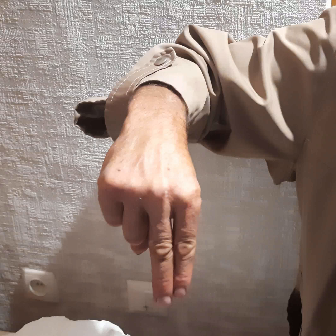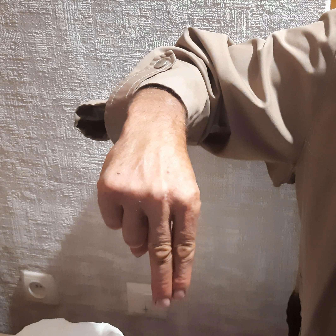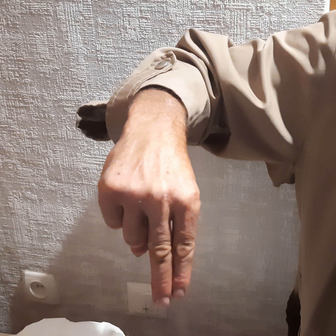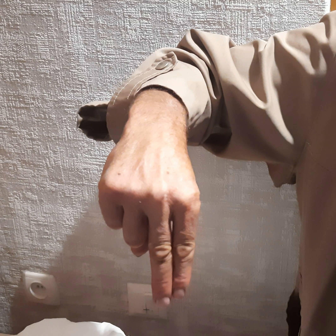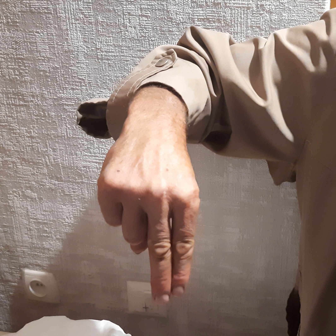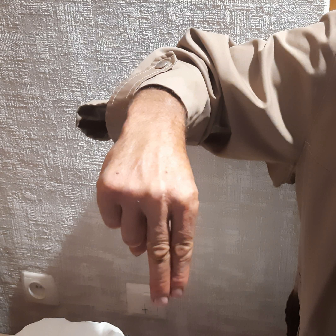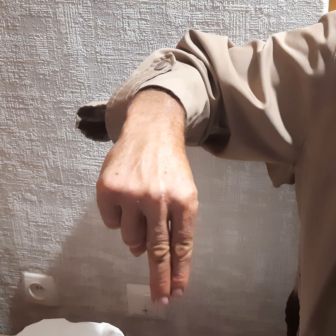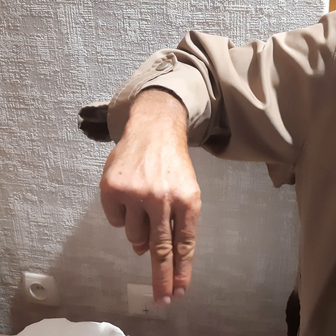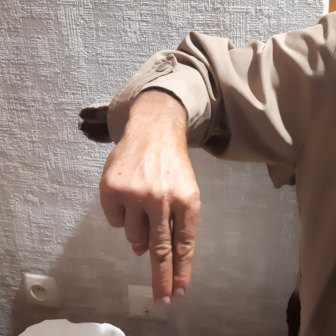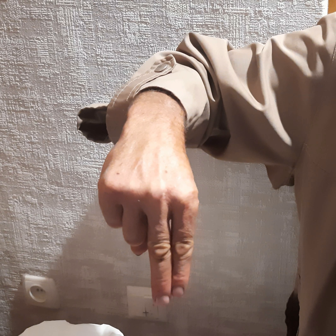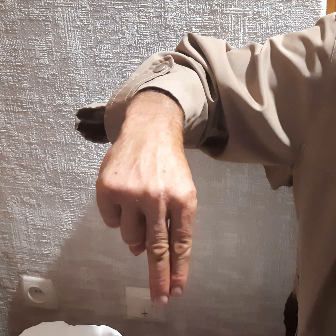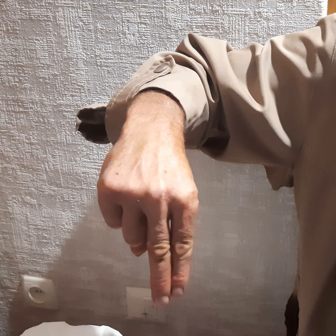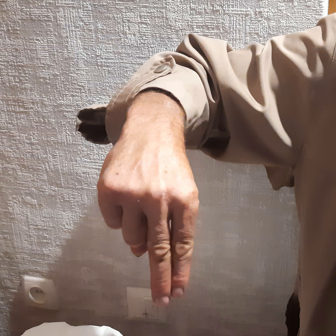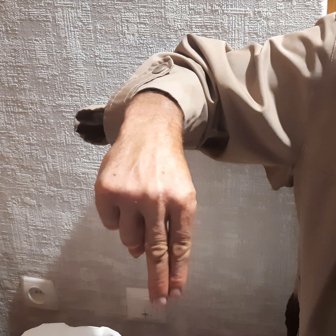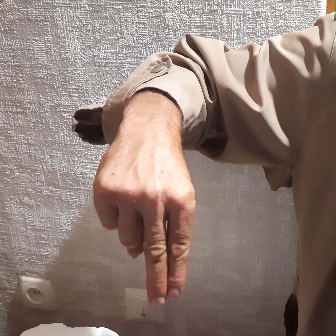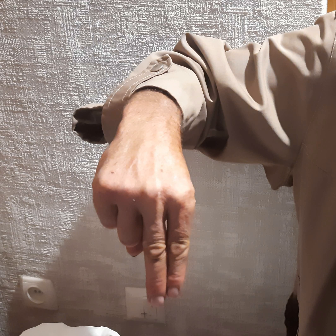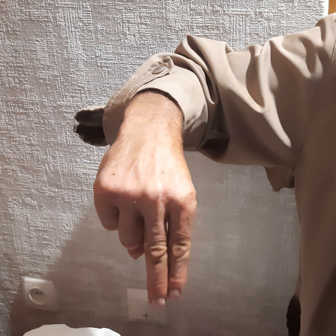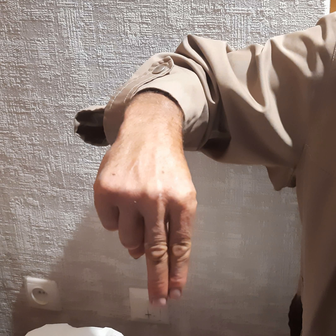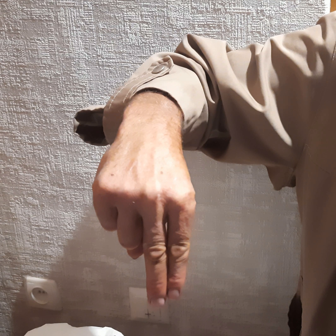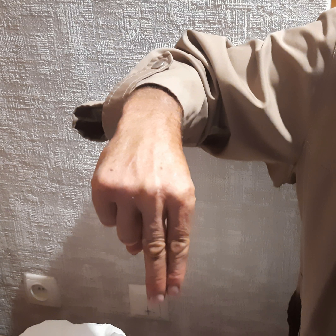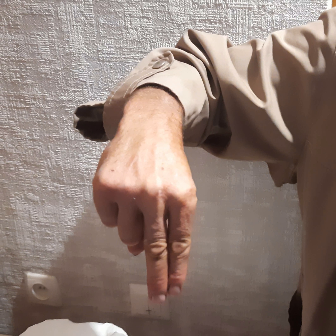П